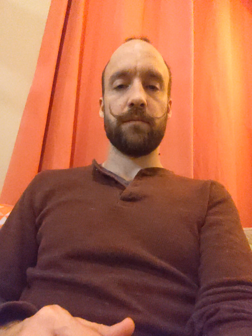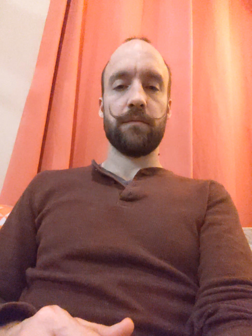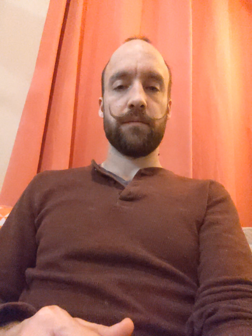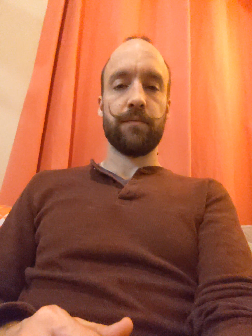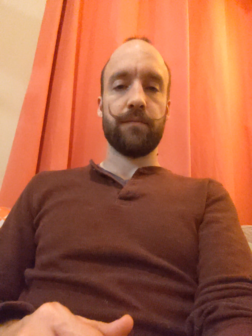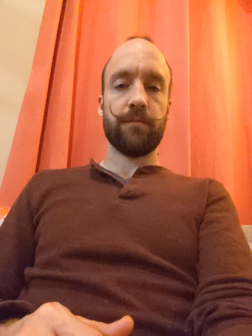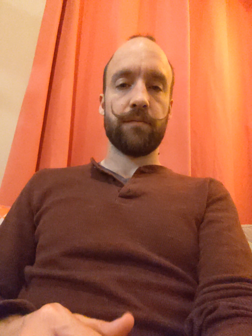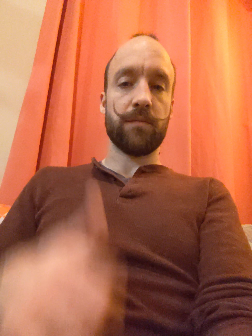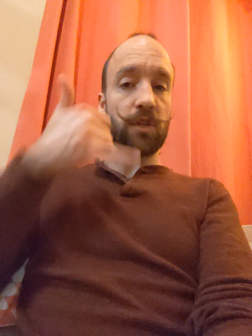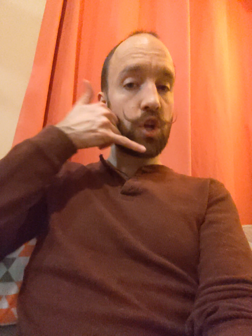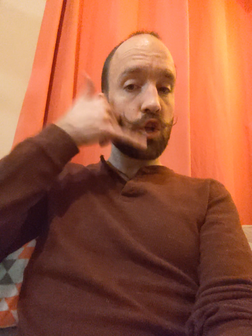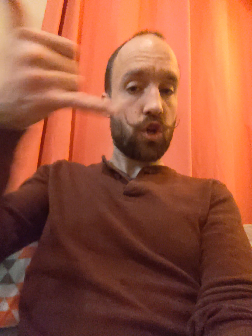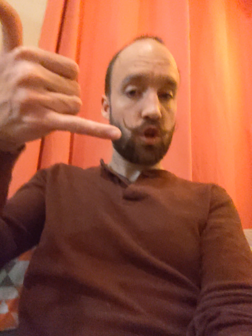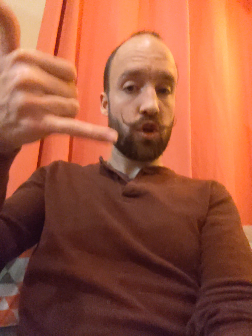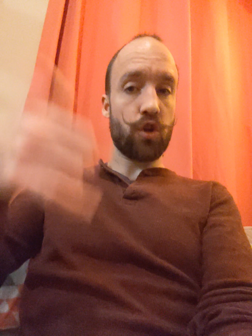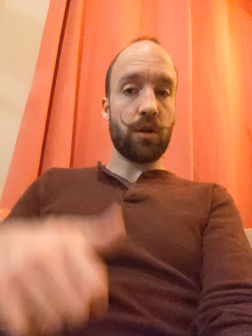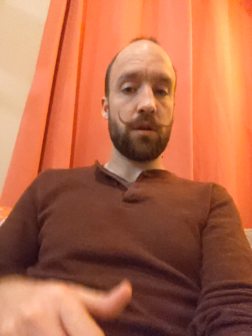call on the phone